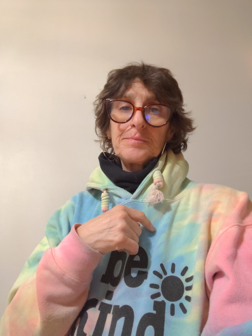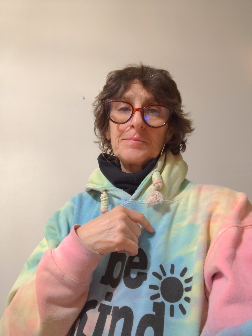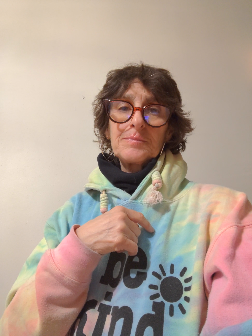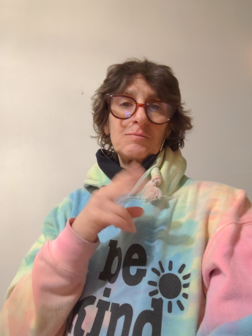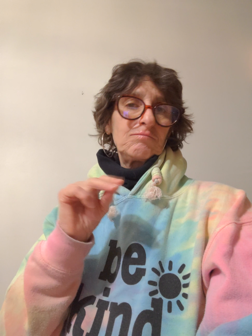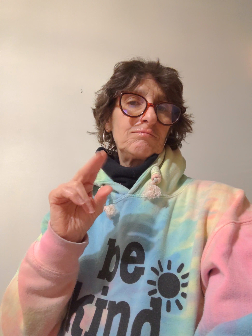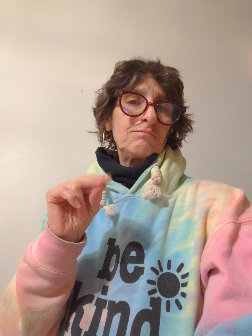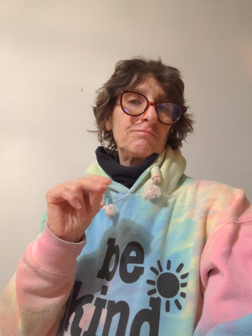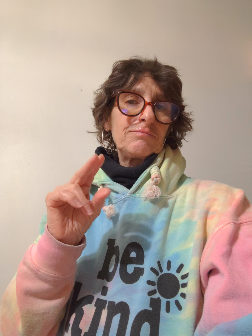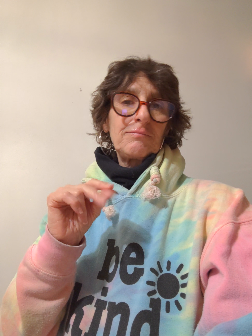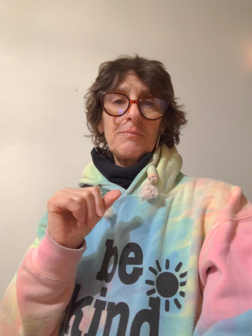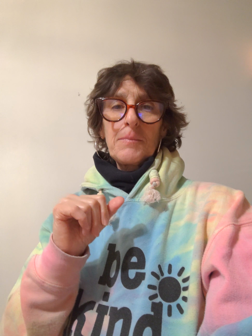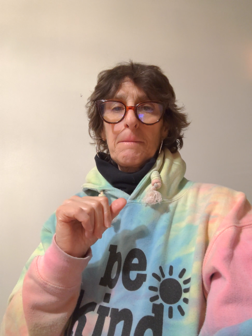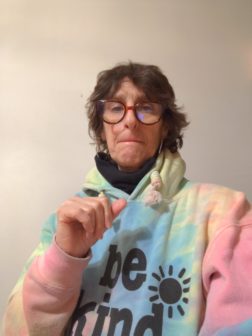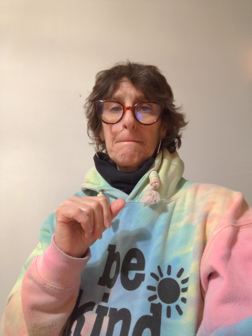no